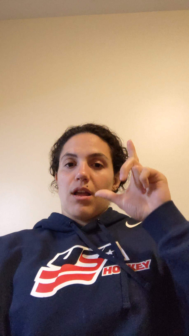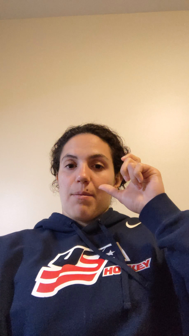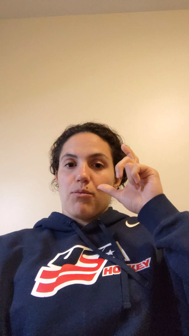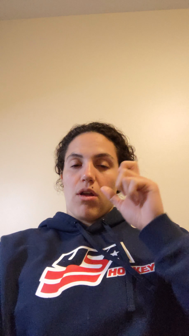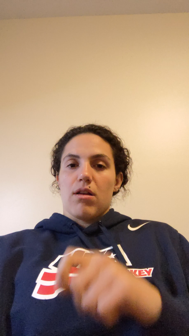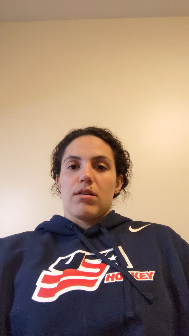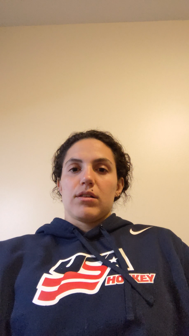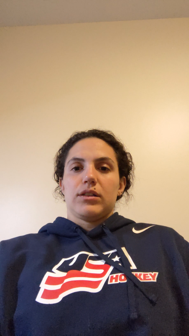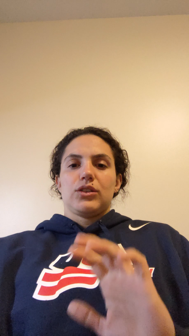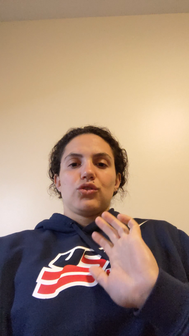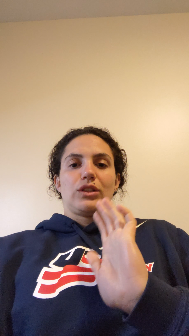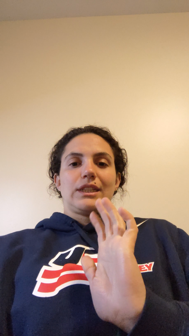cheese